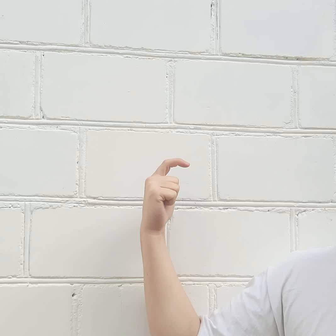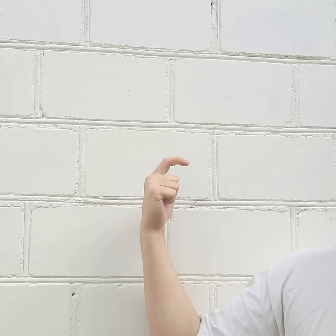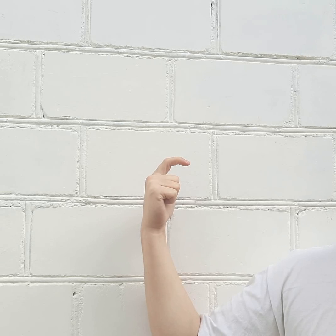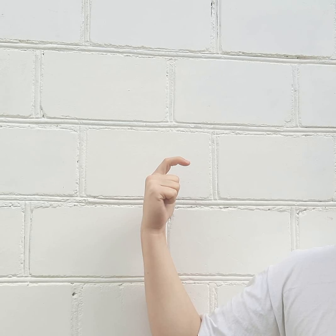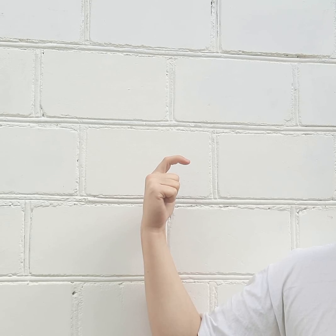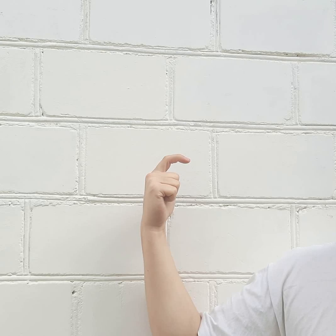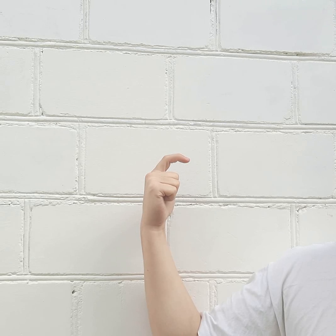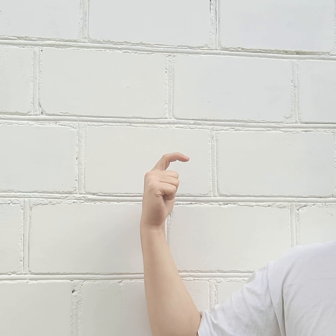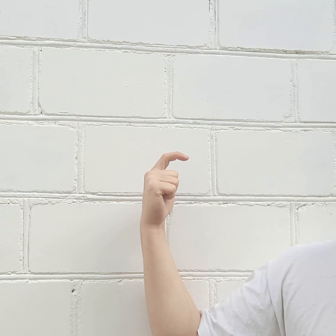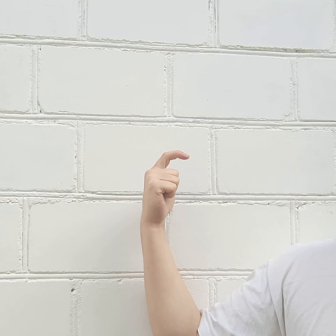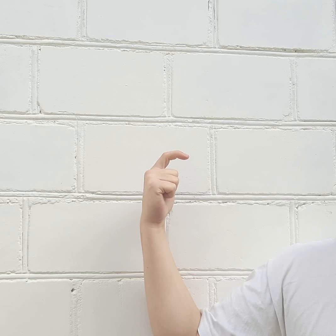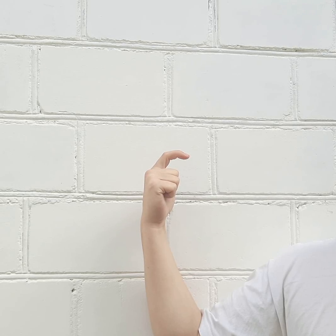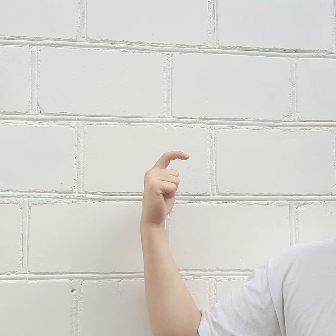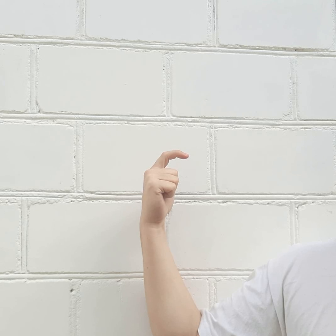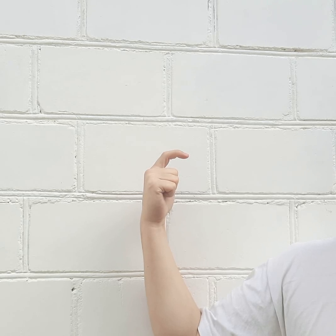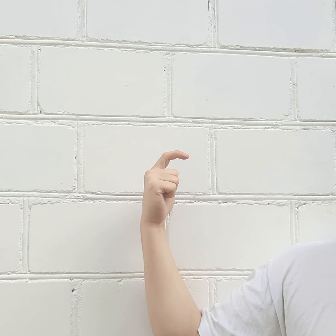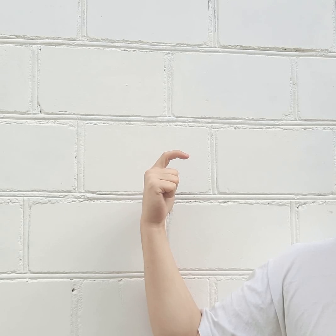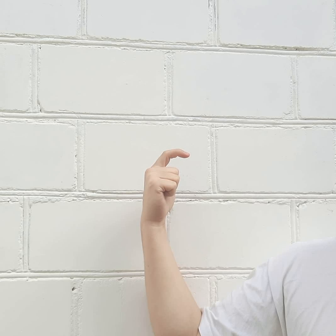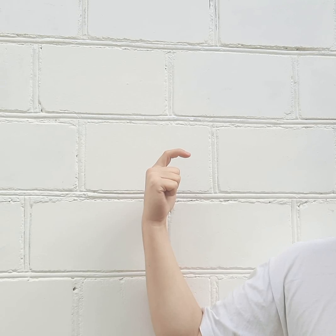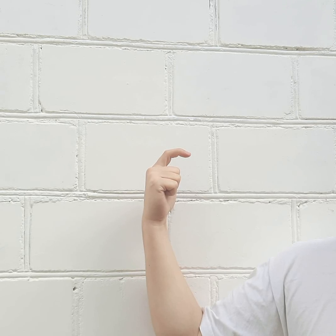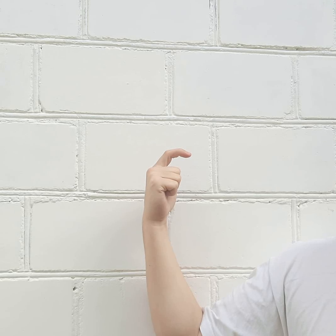Х